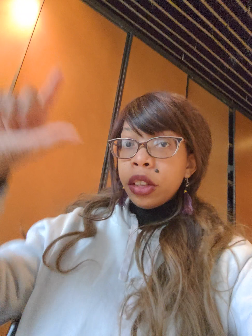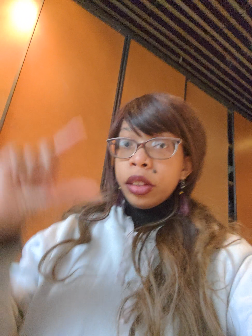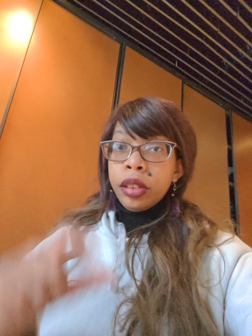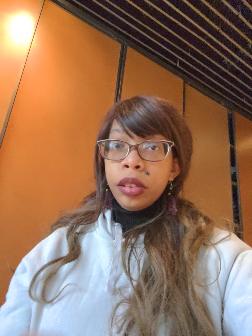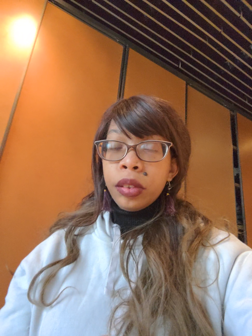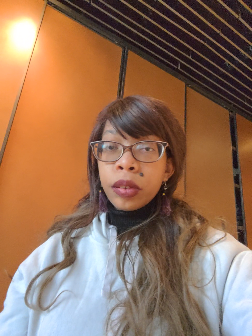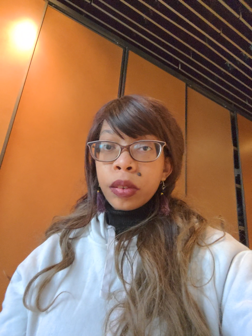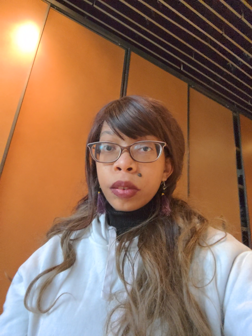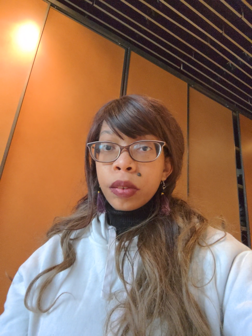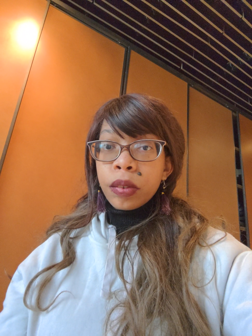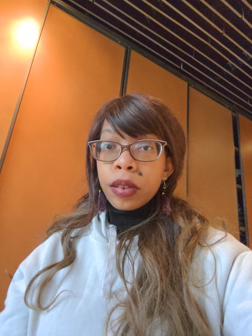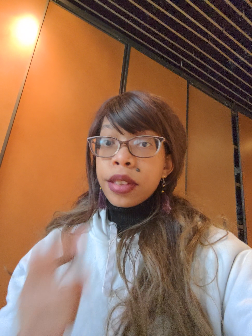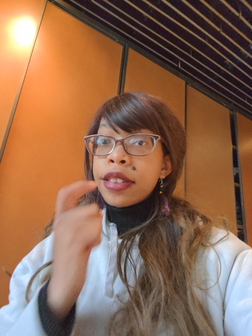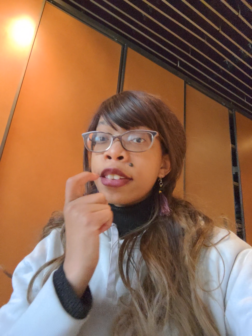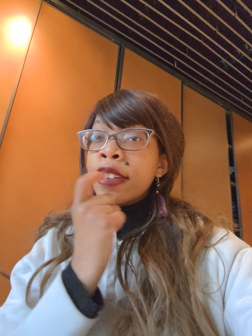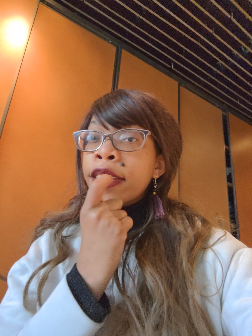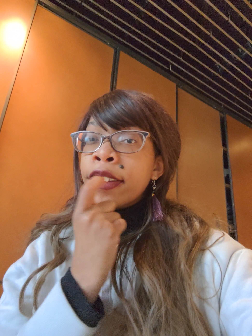tooth